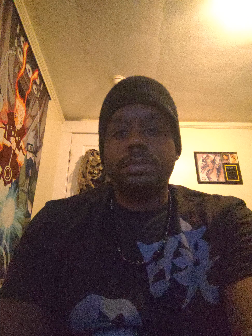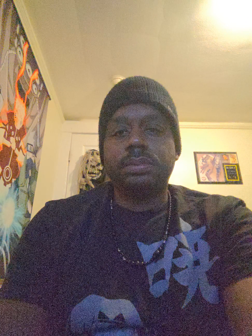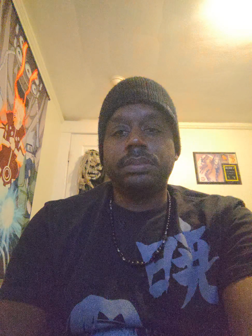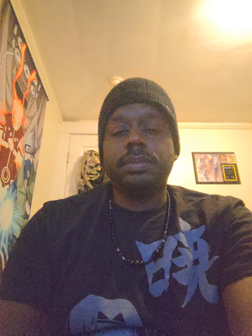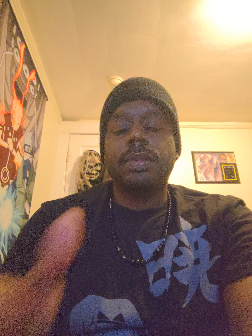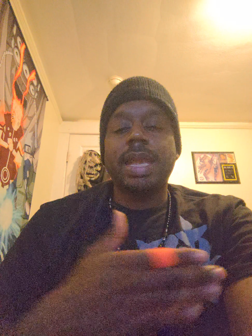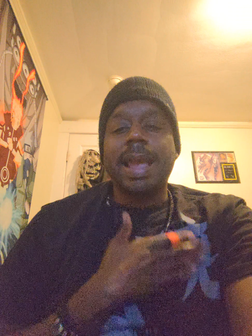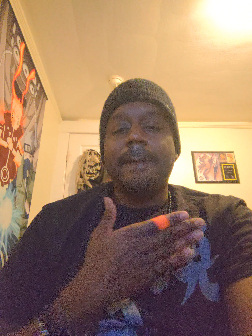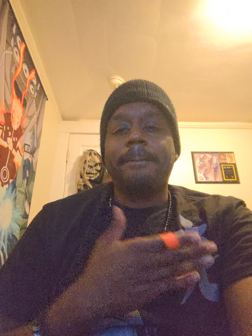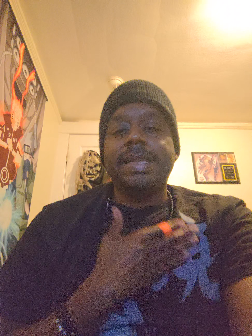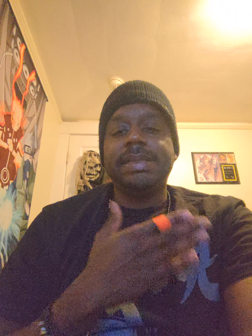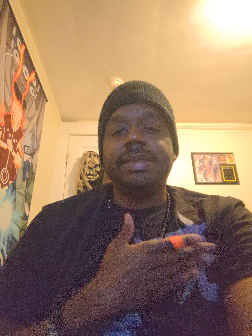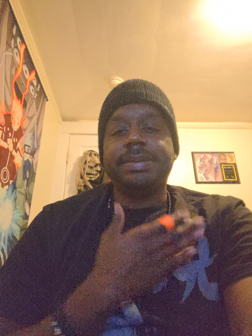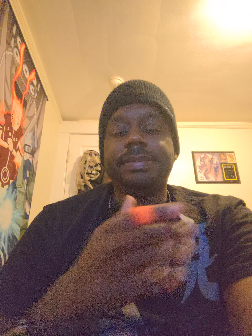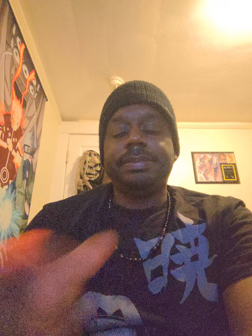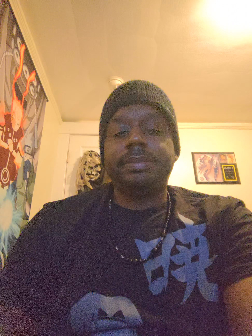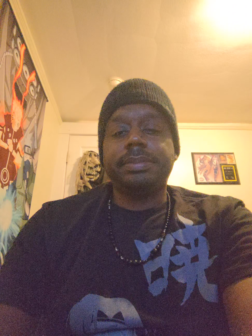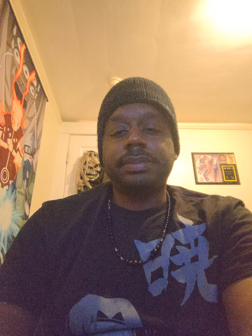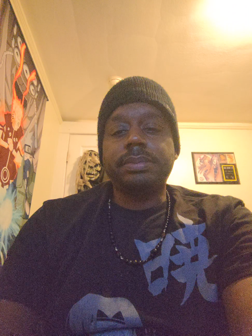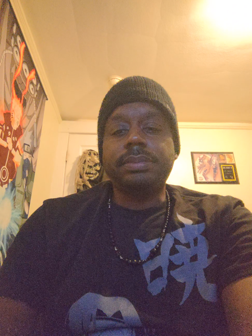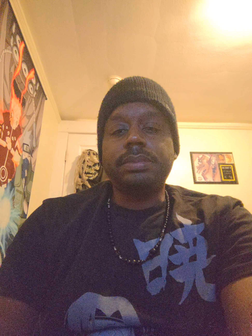happy